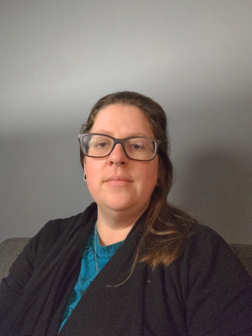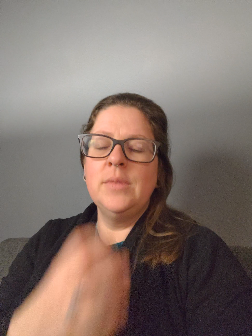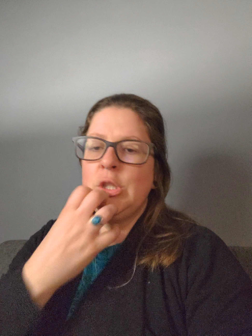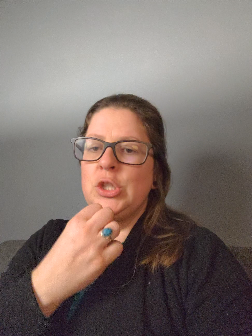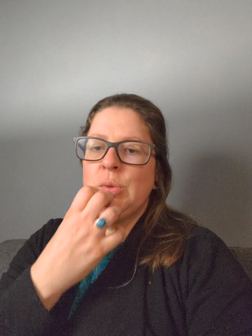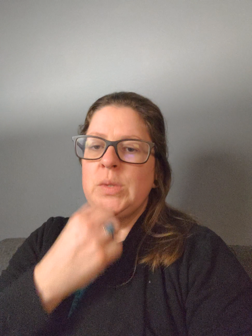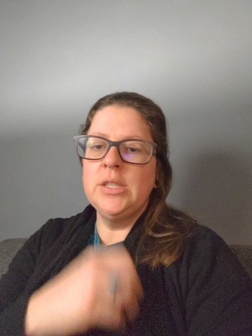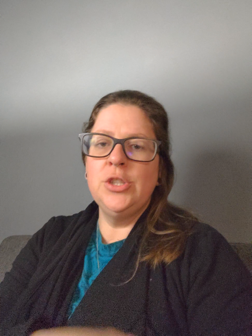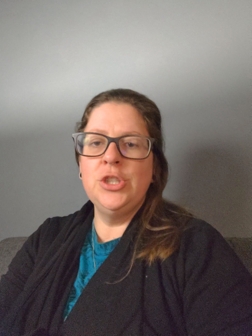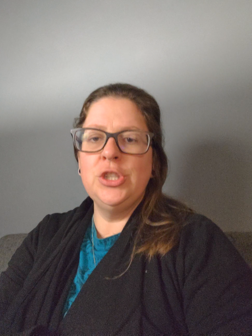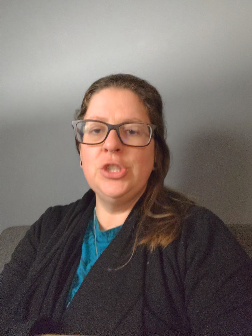underwear